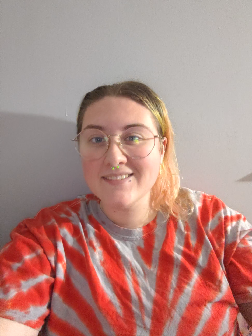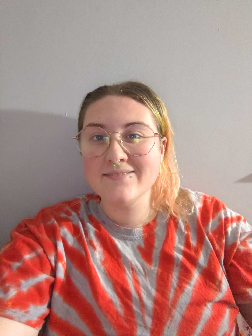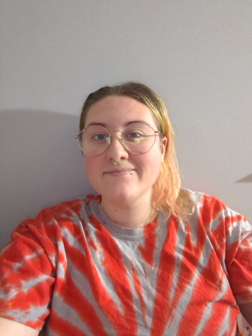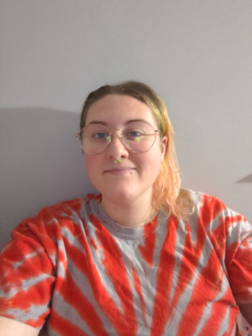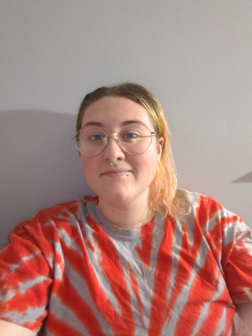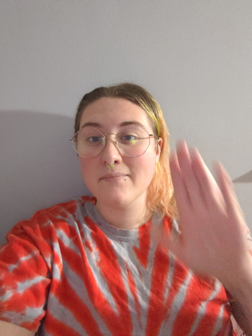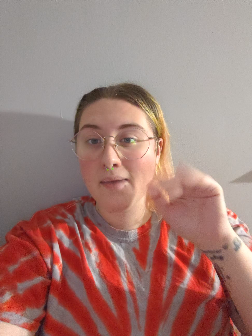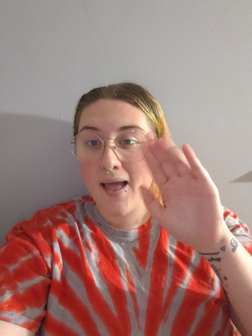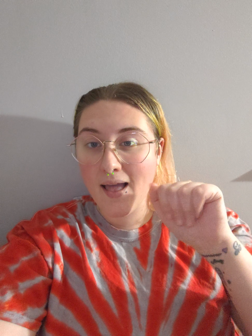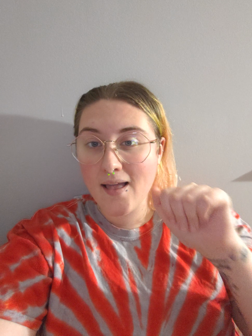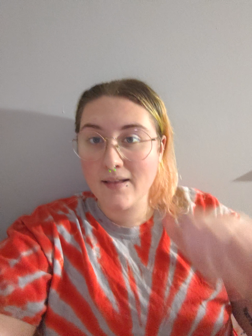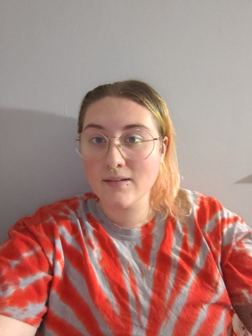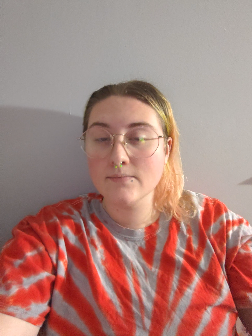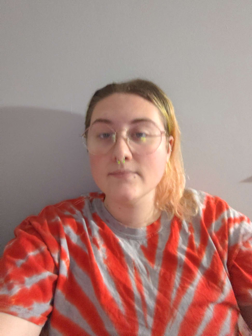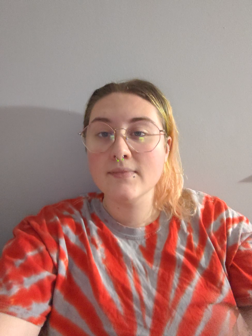bye